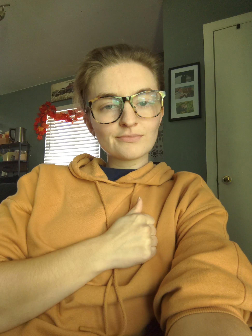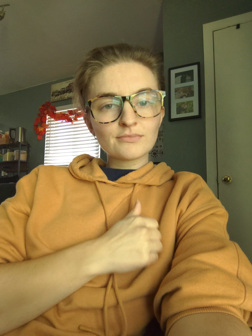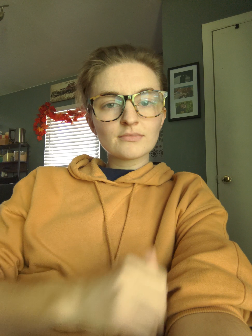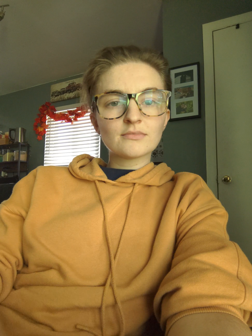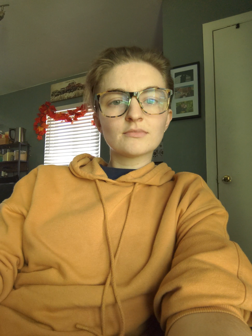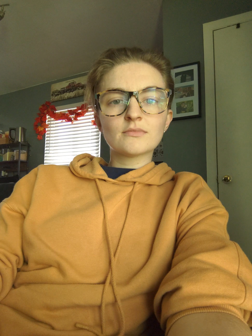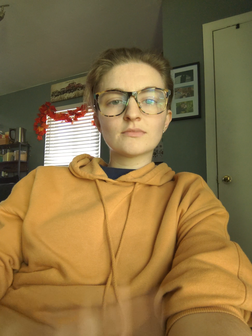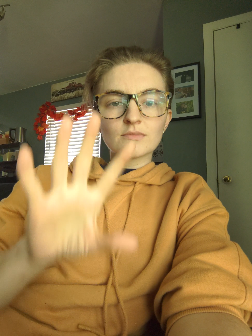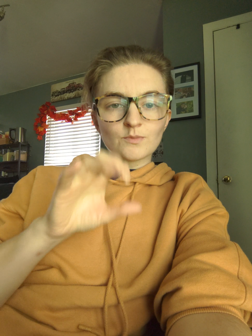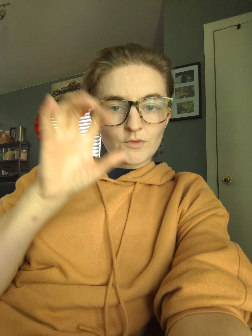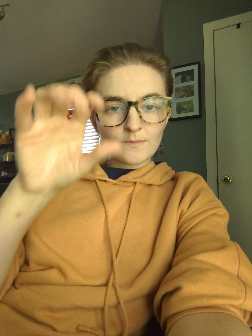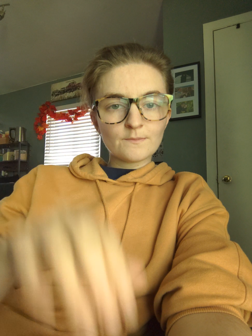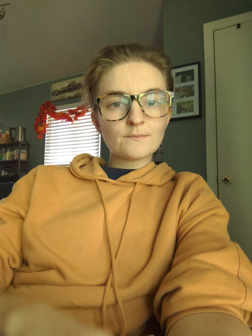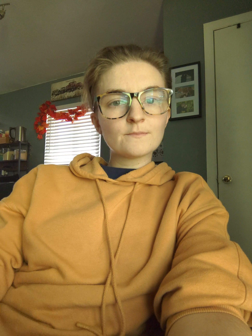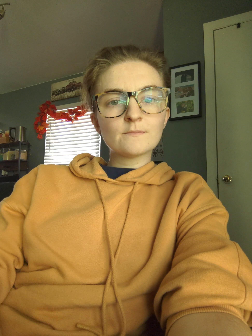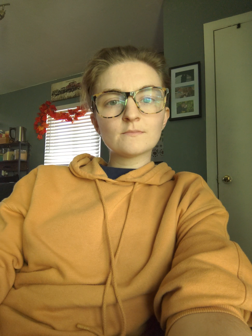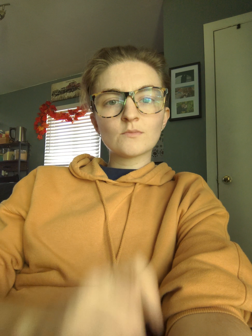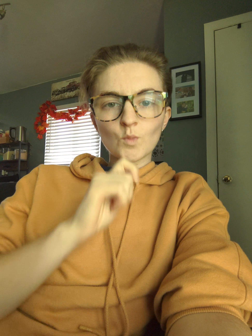climb